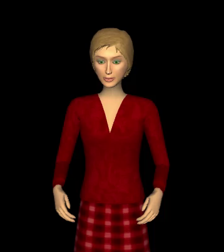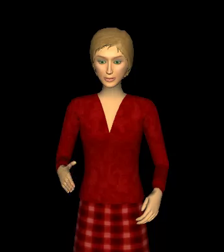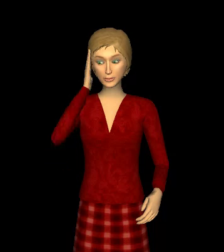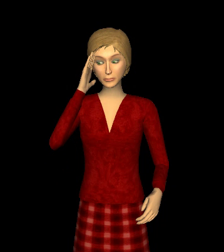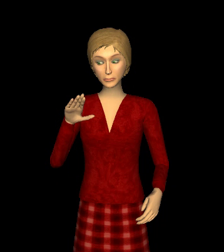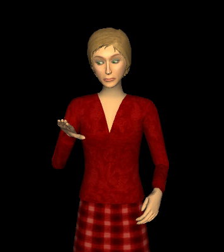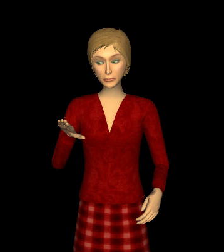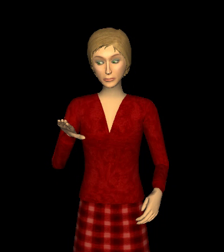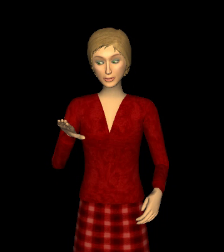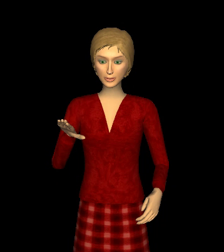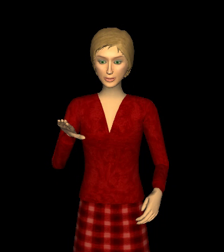لا أعلم